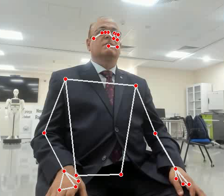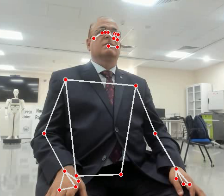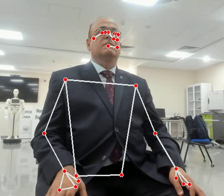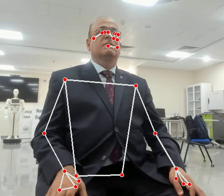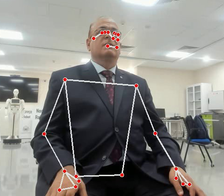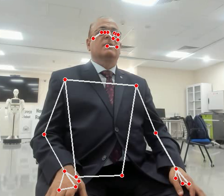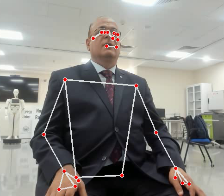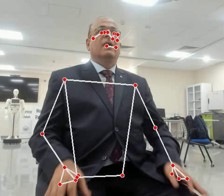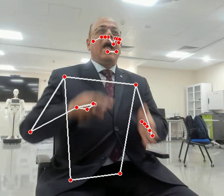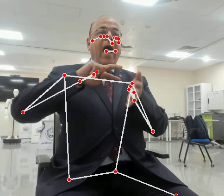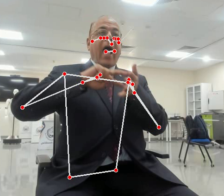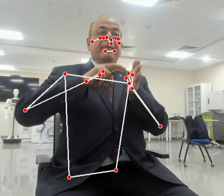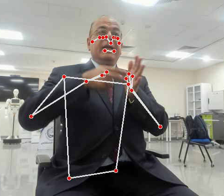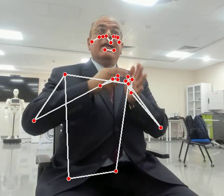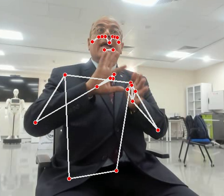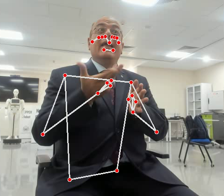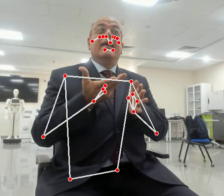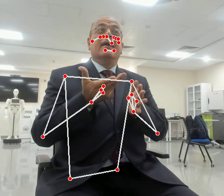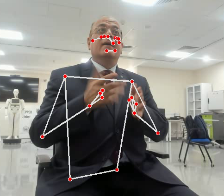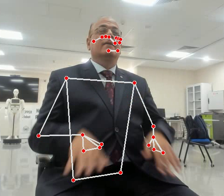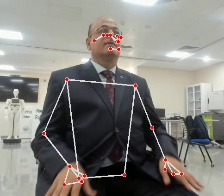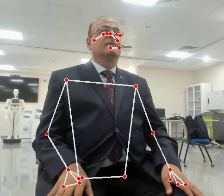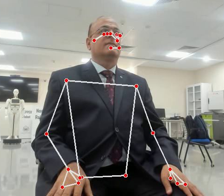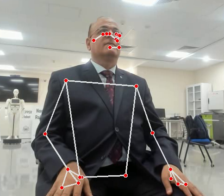3amel eh